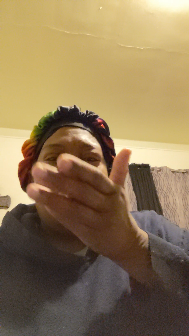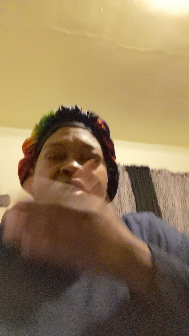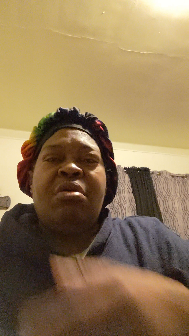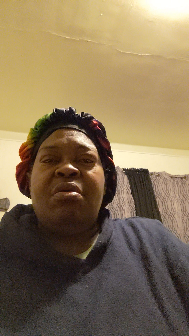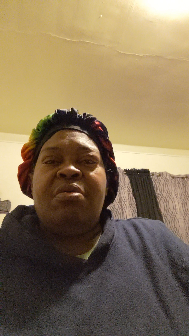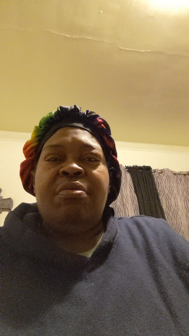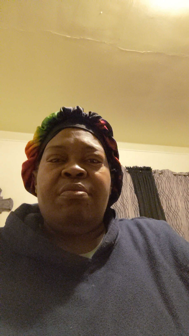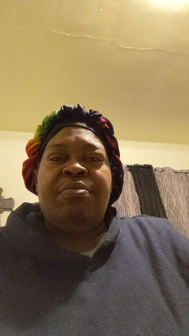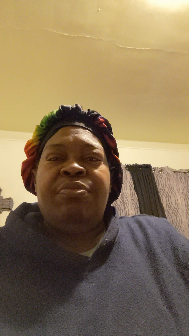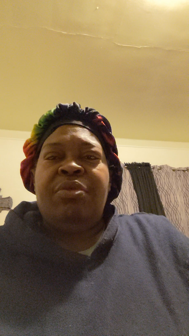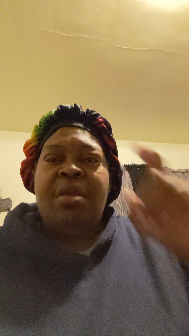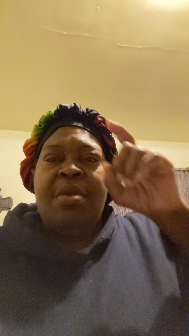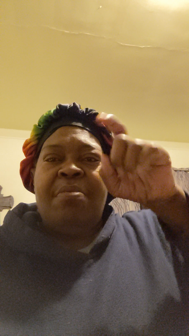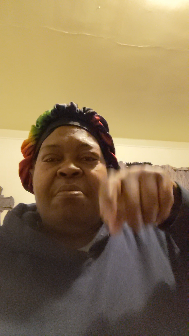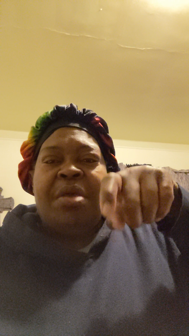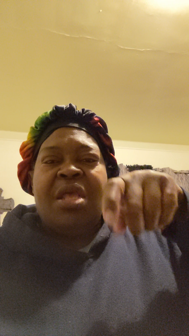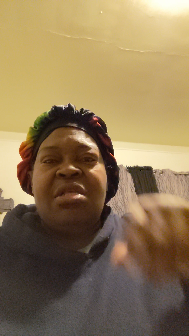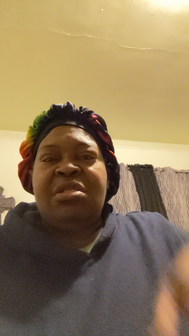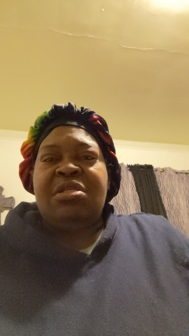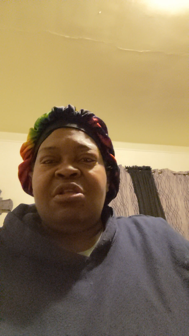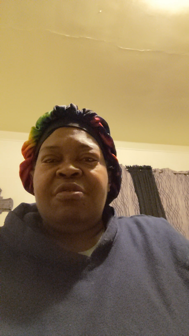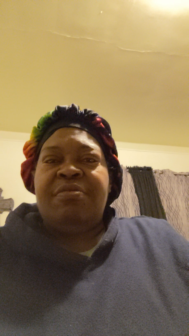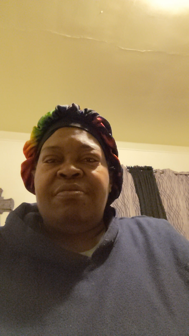must